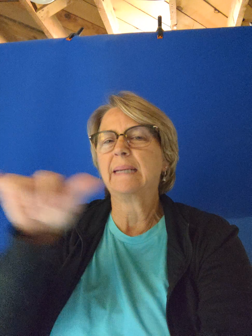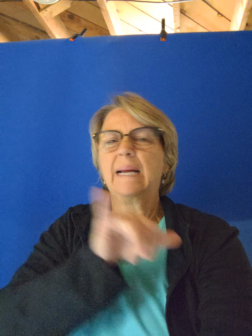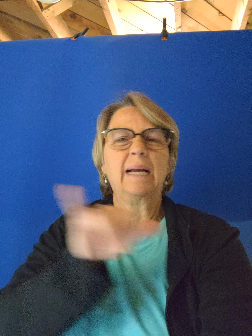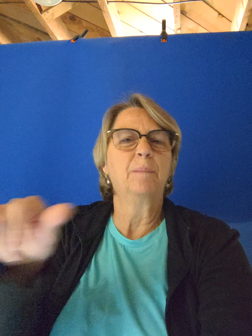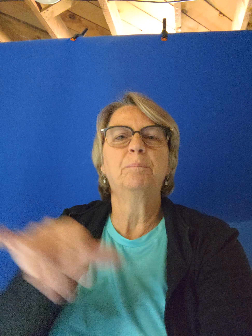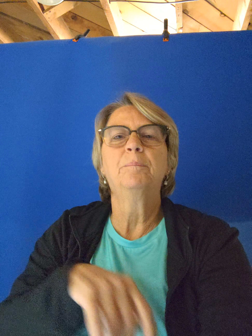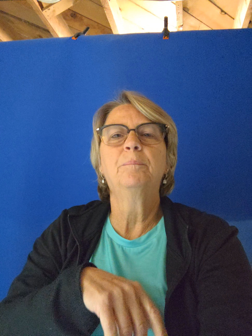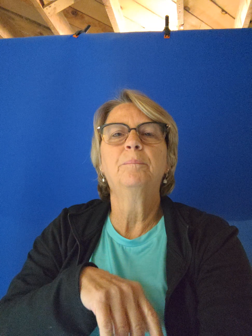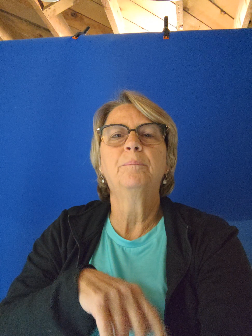same